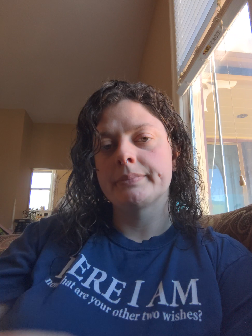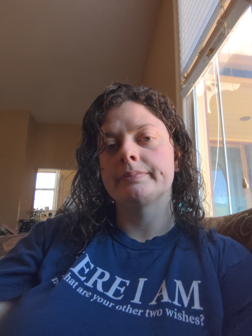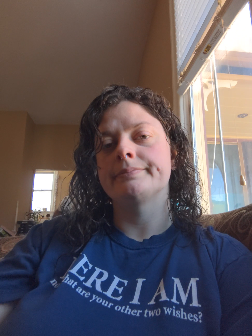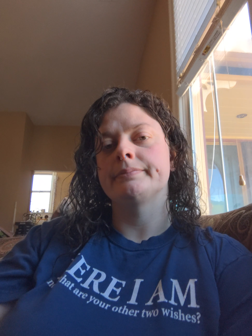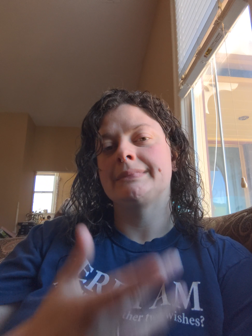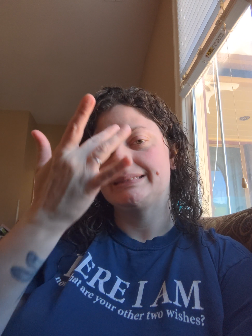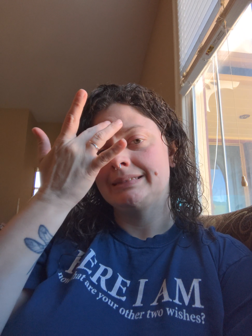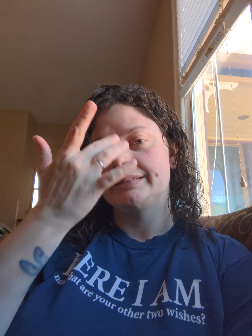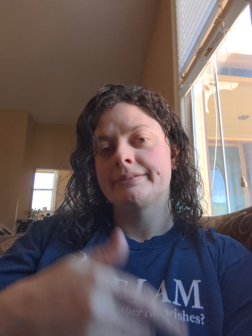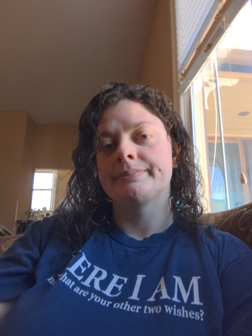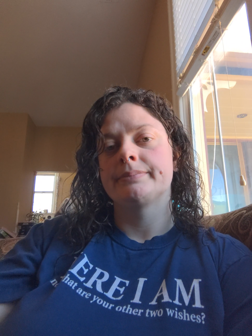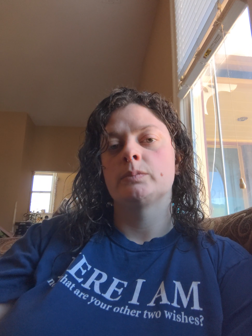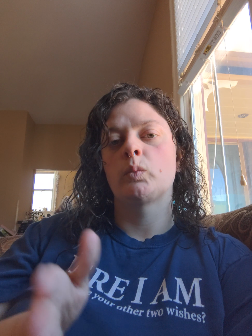sick